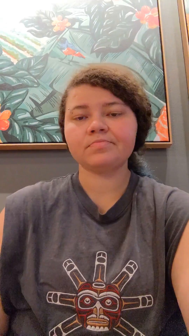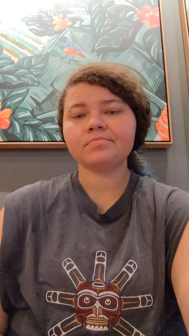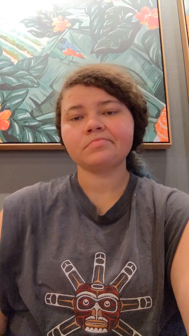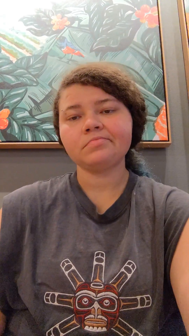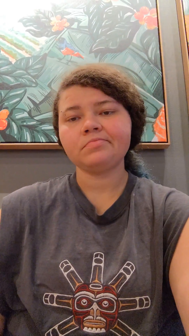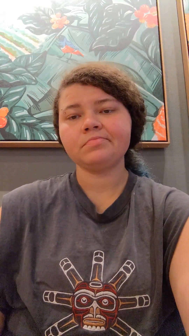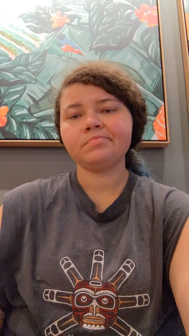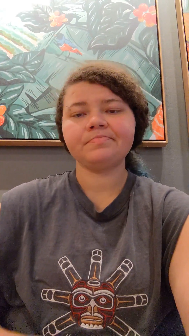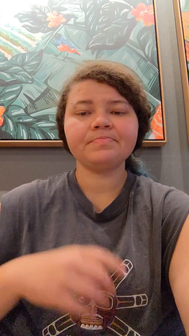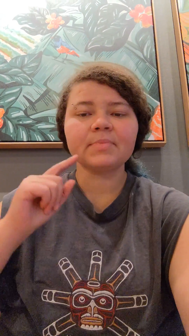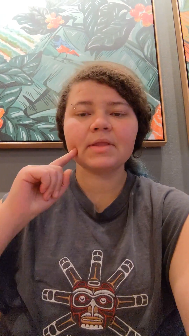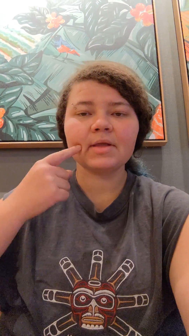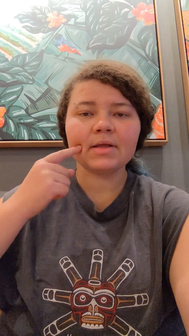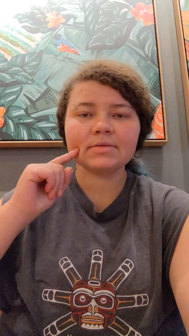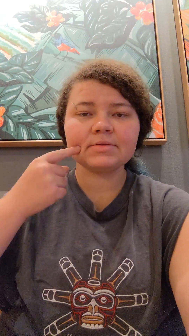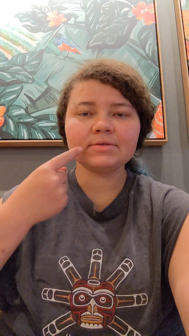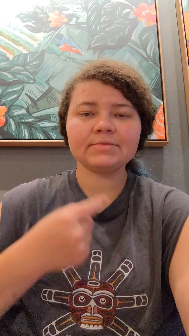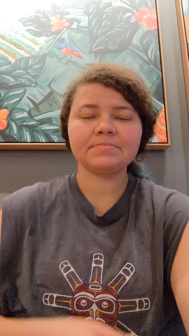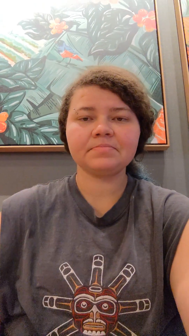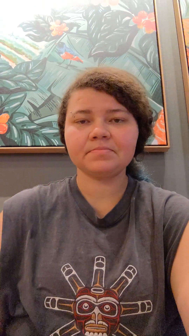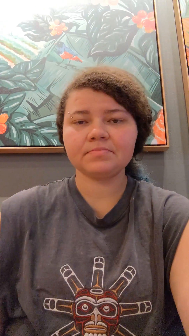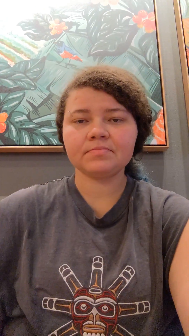candy